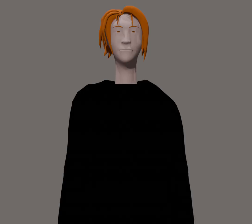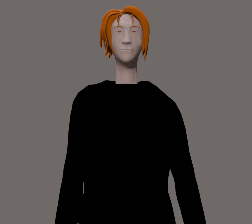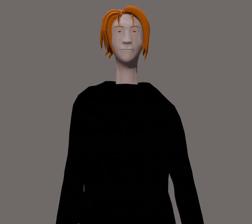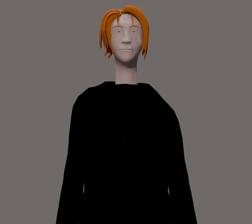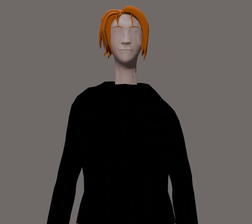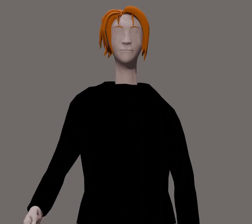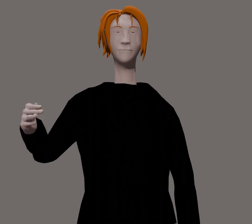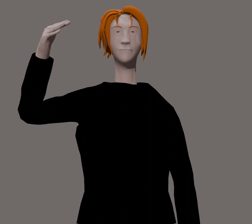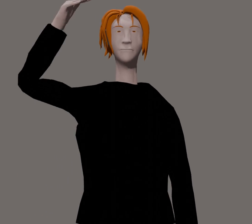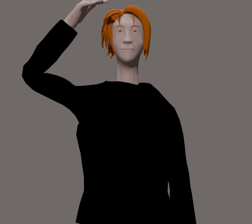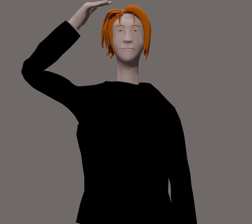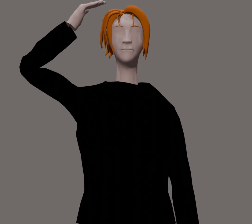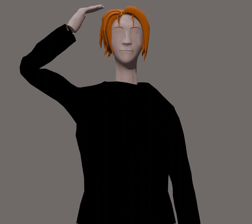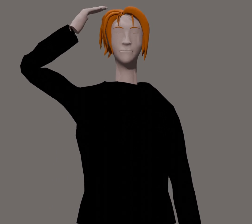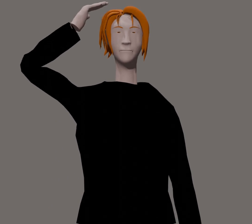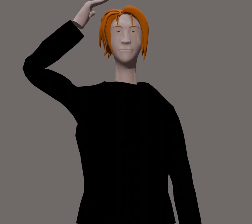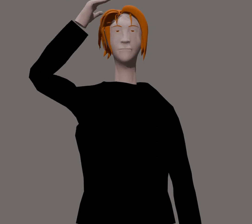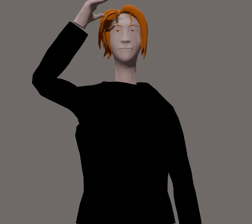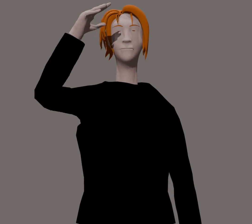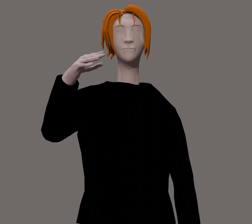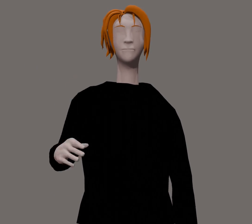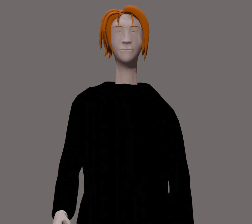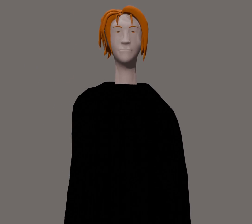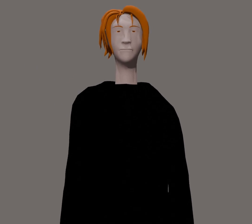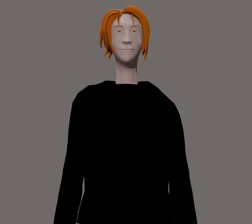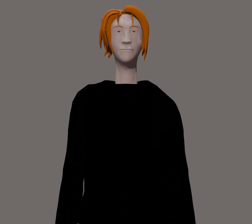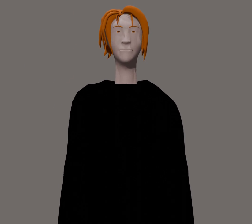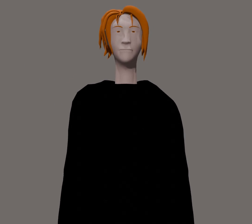Ceiling